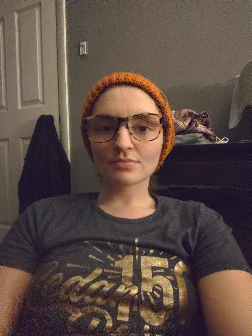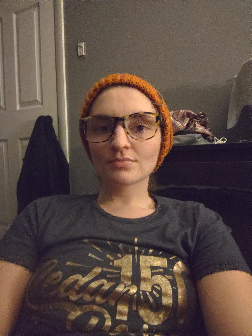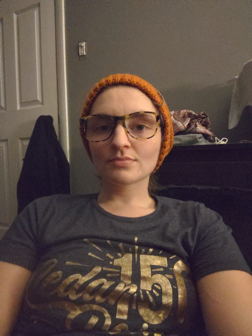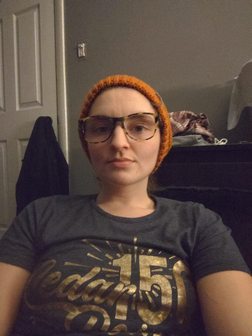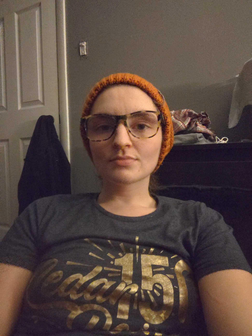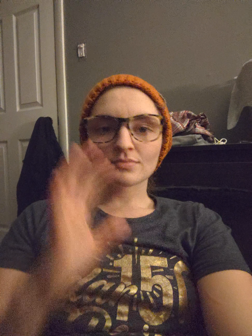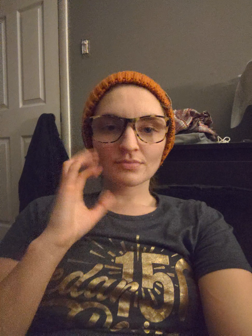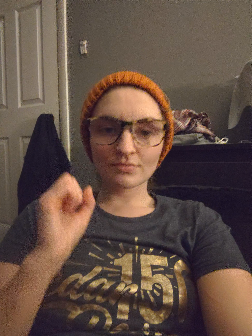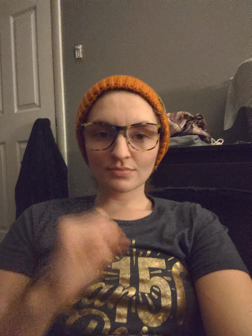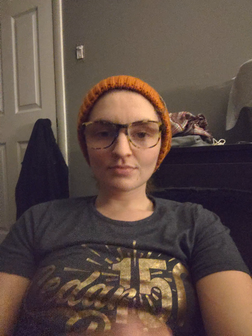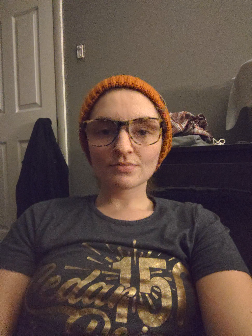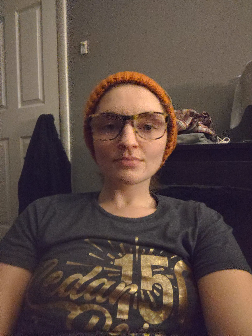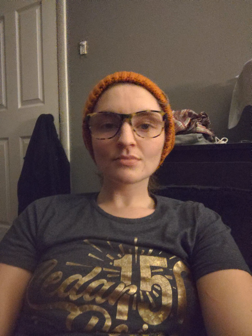loud